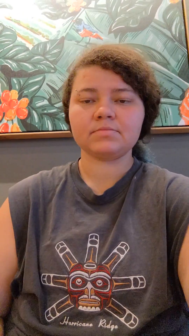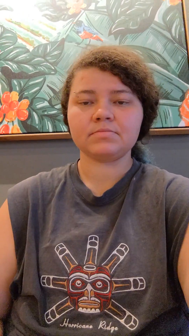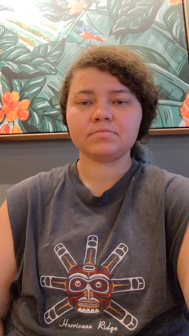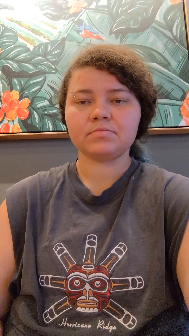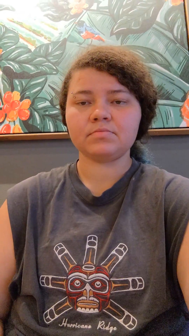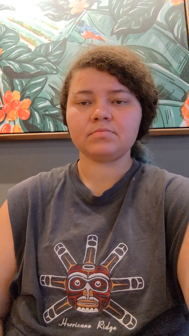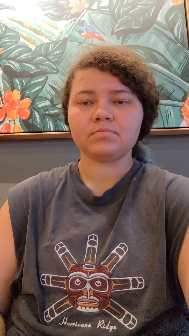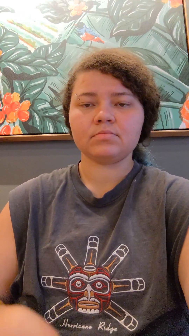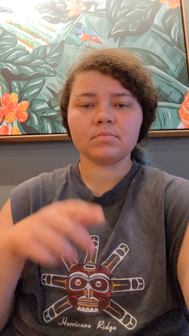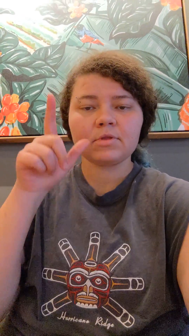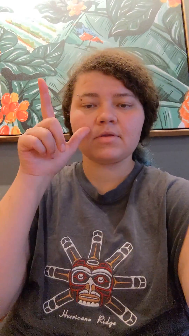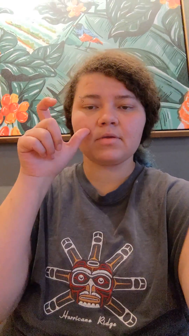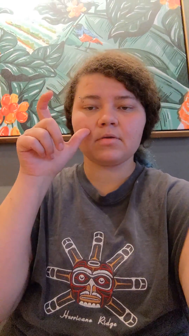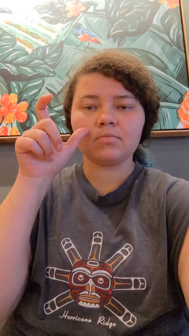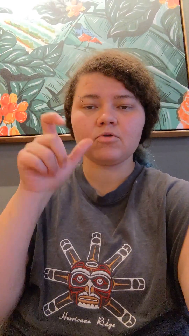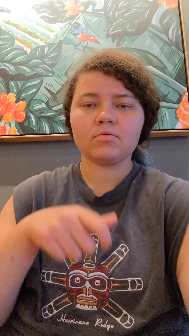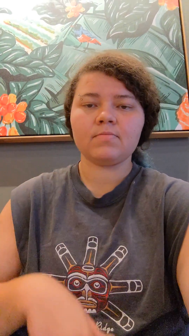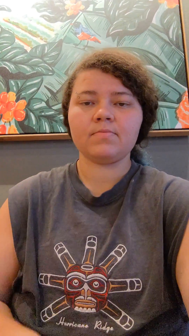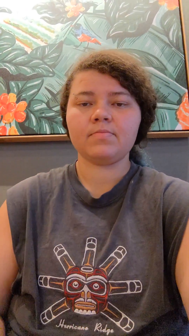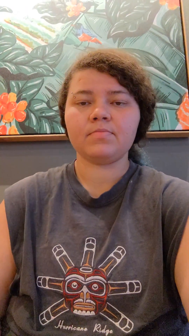camera